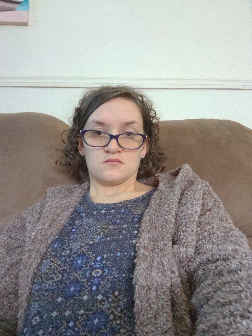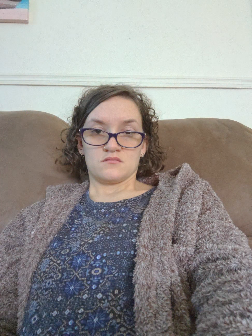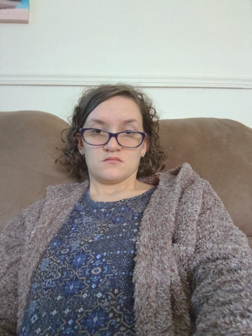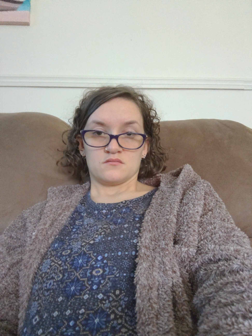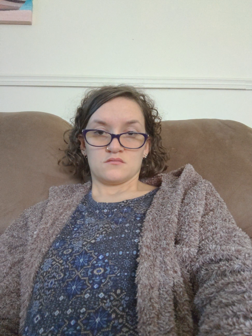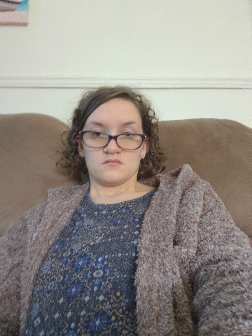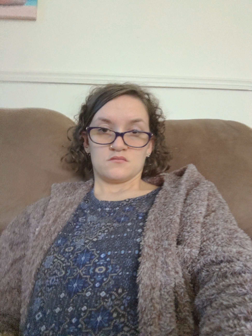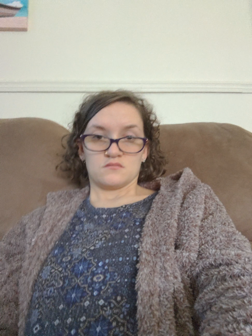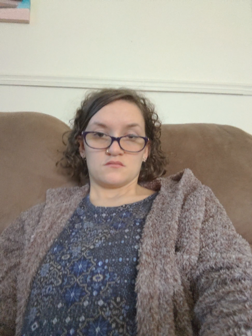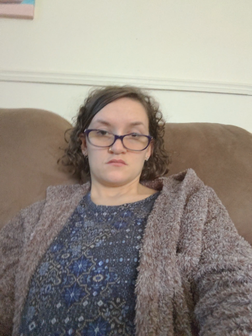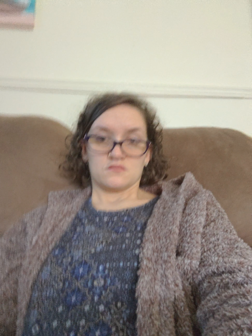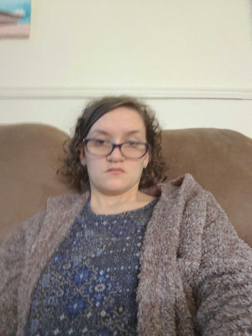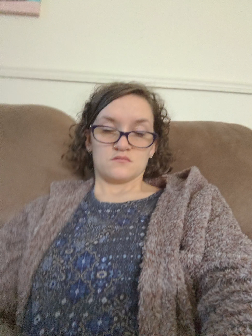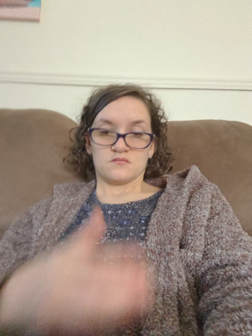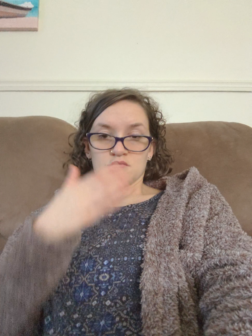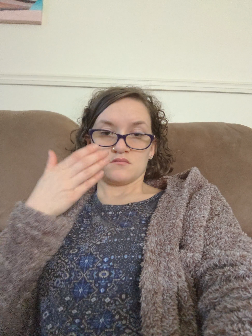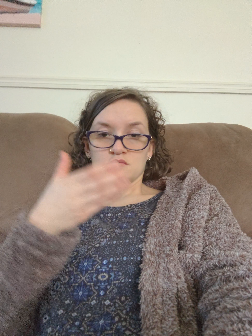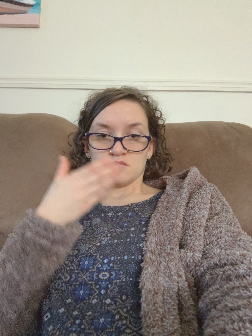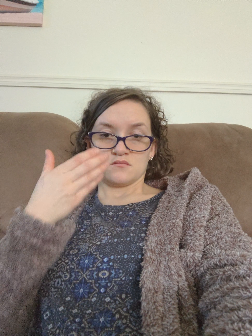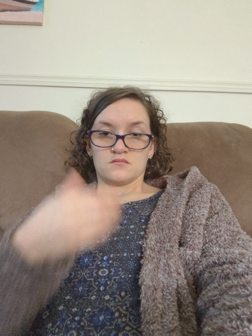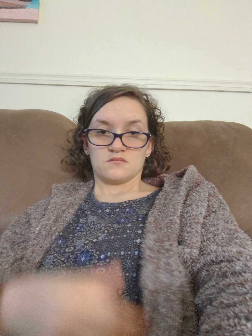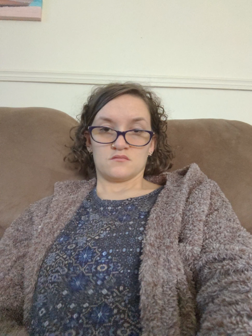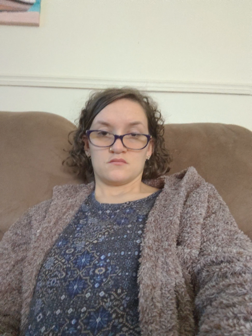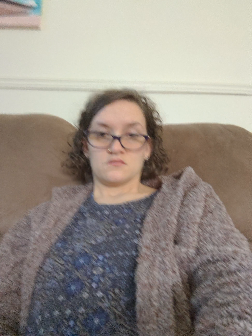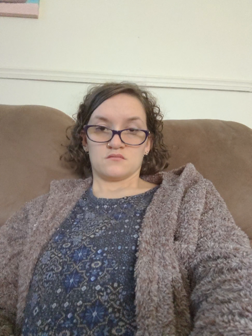cereal